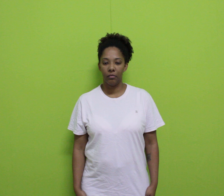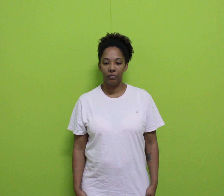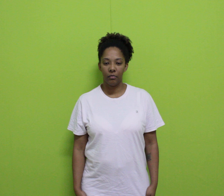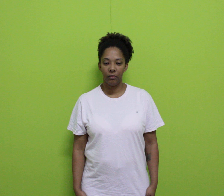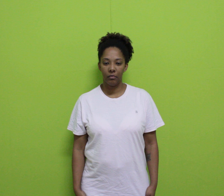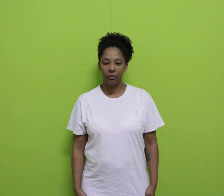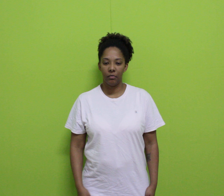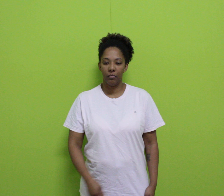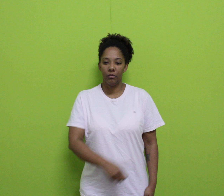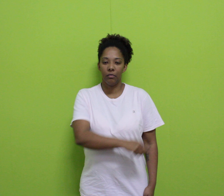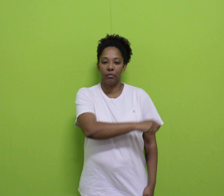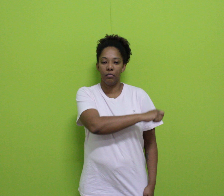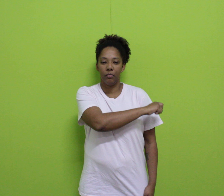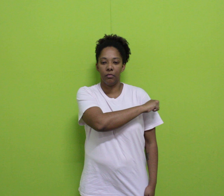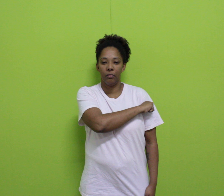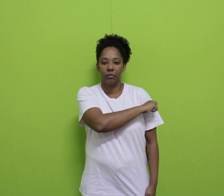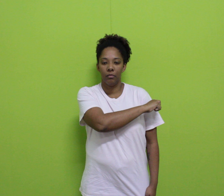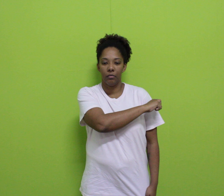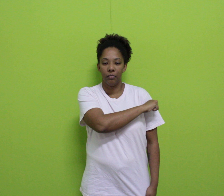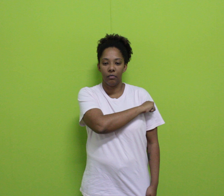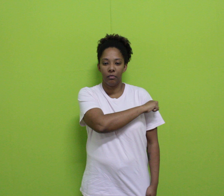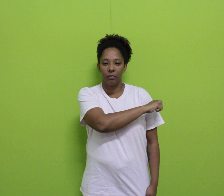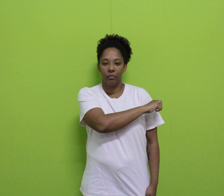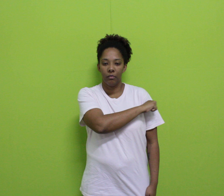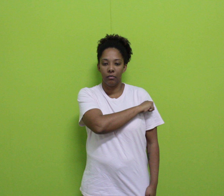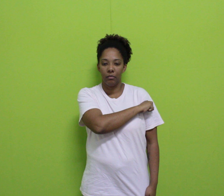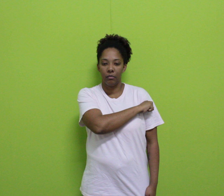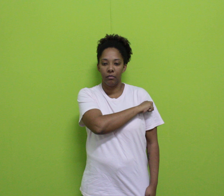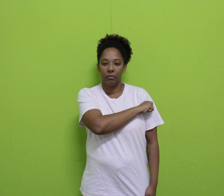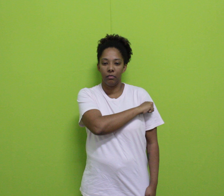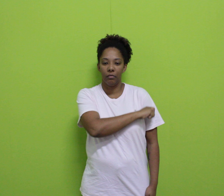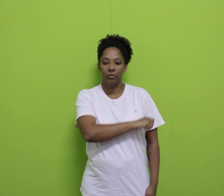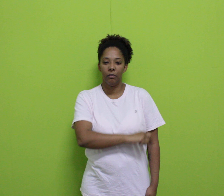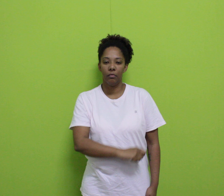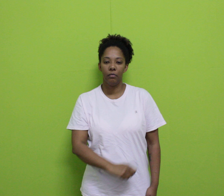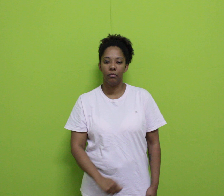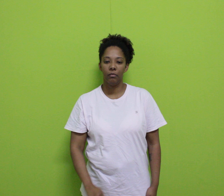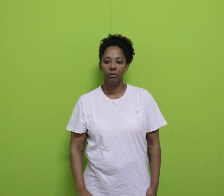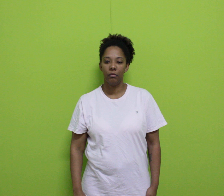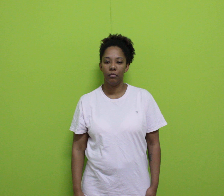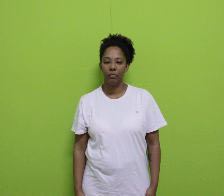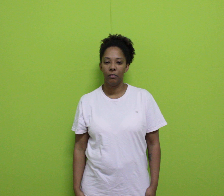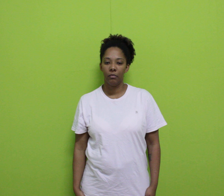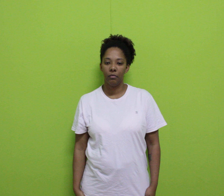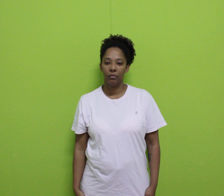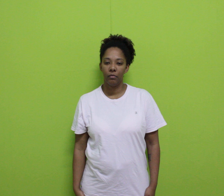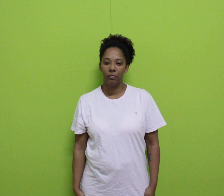aluno